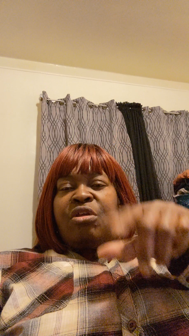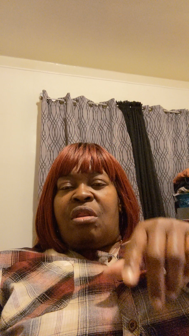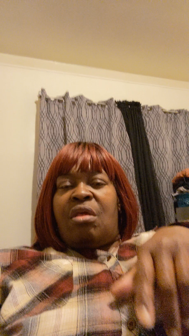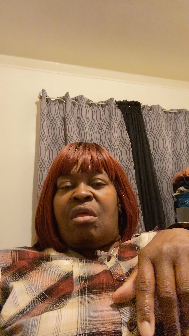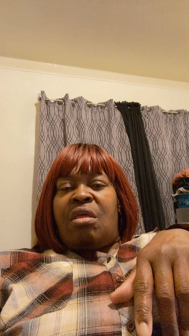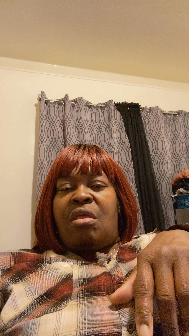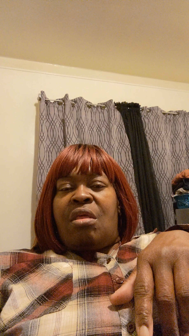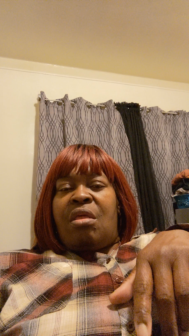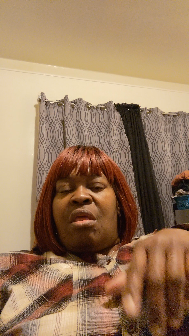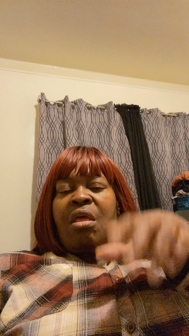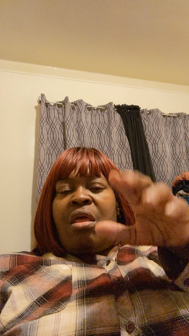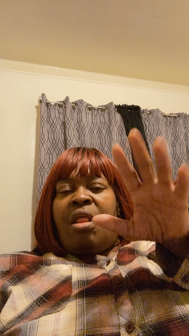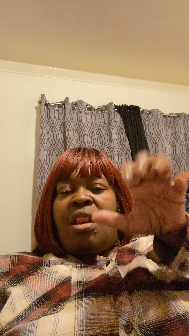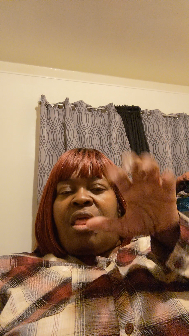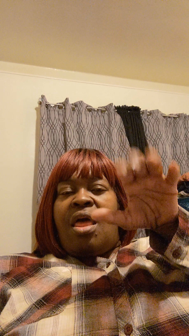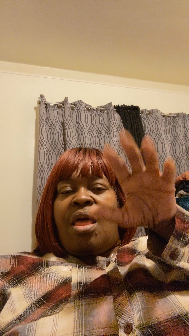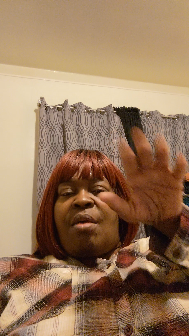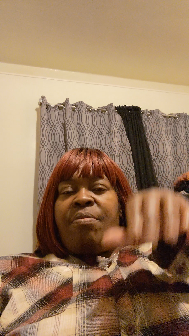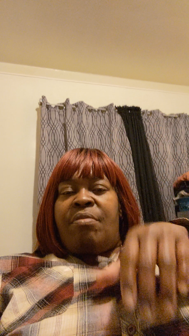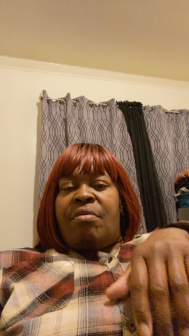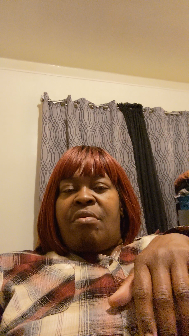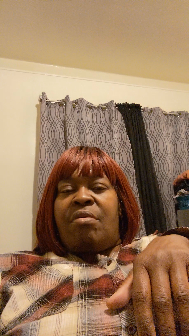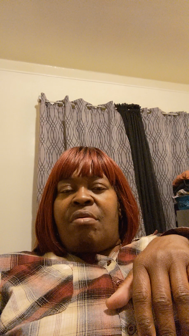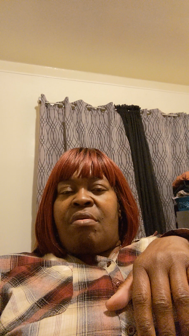climb